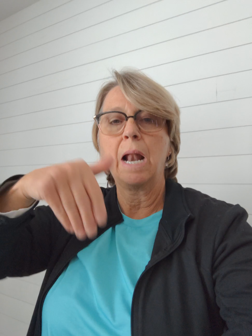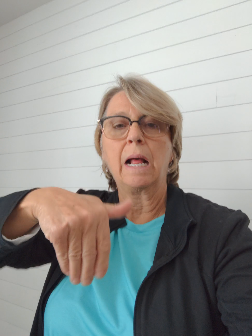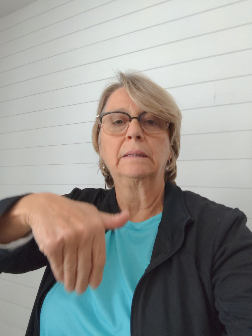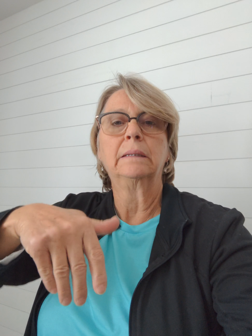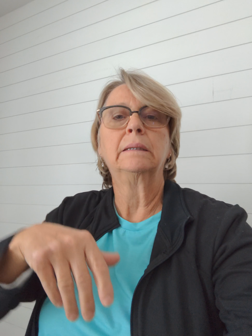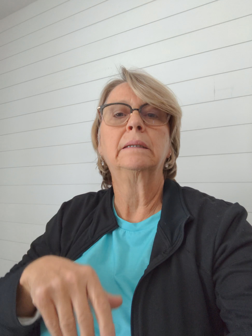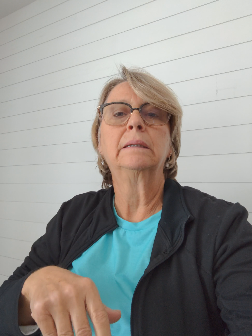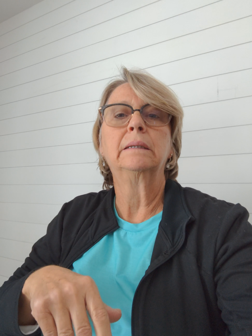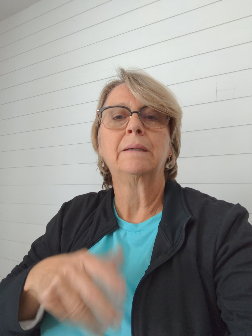night